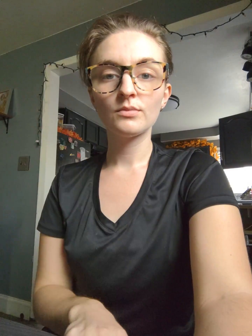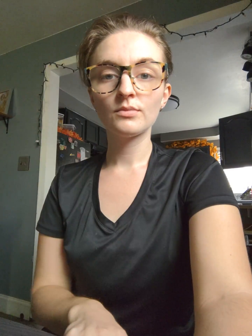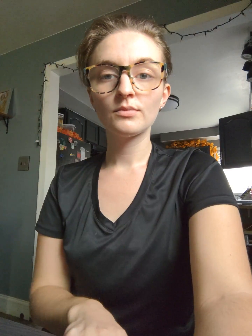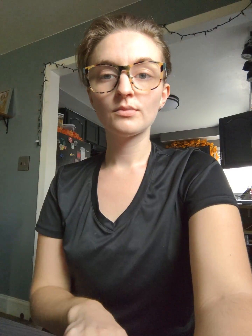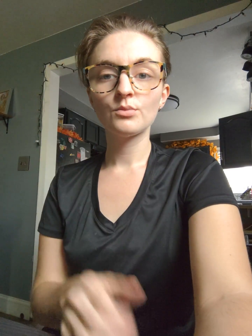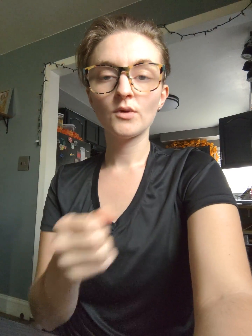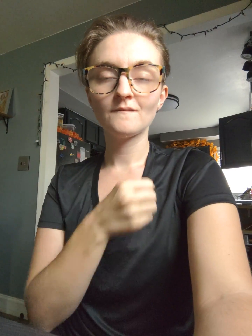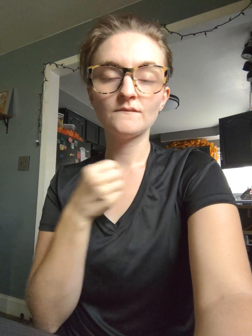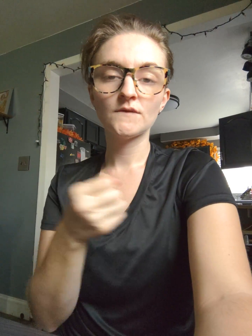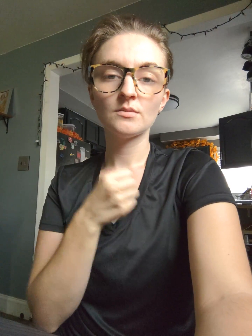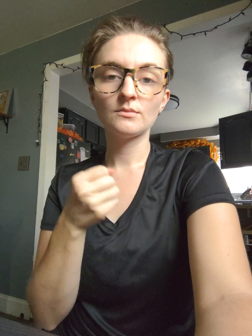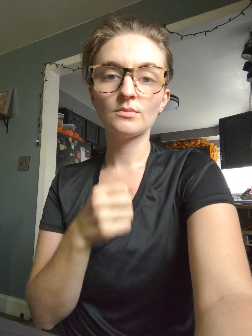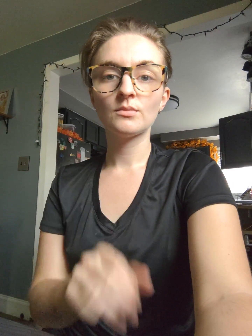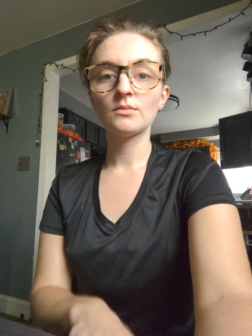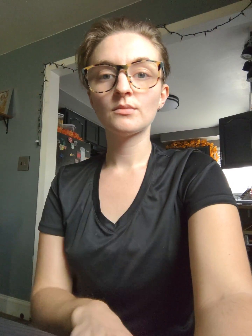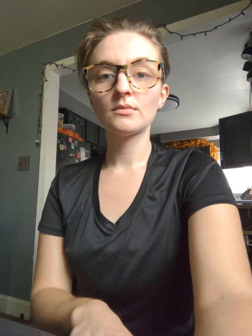coffee